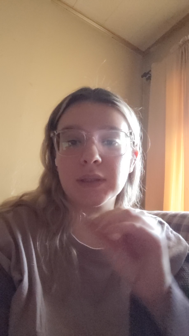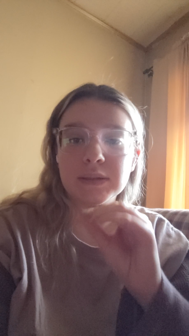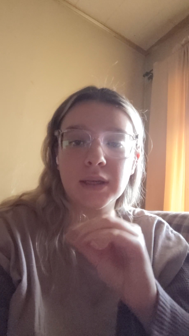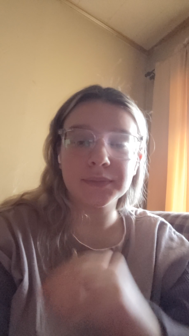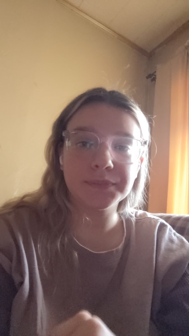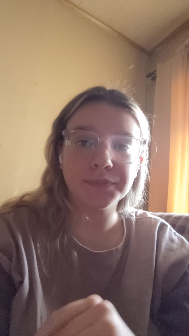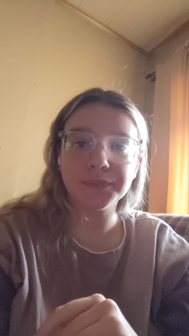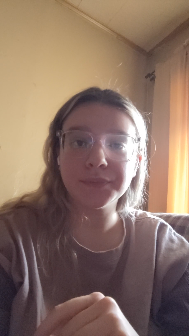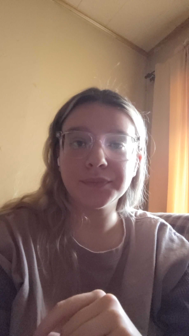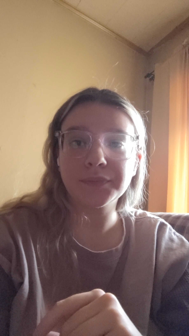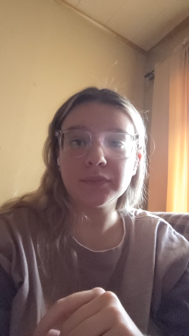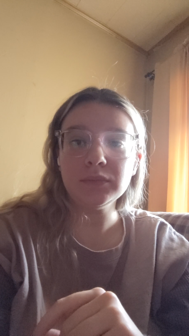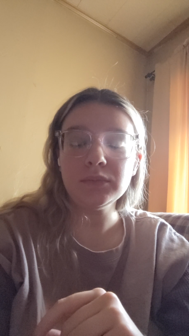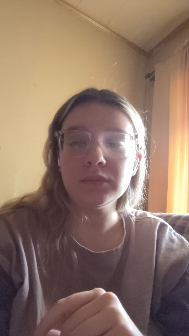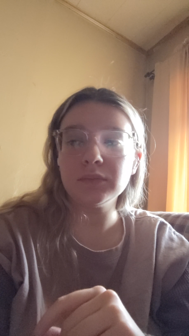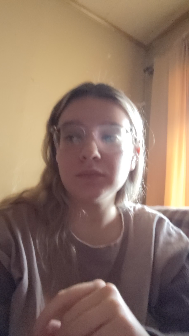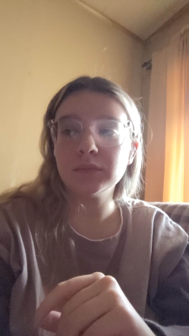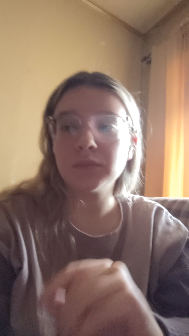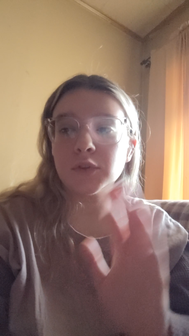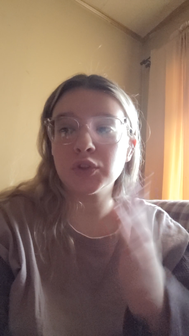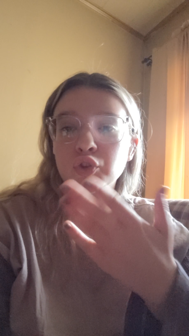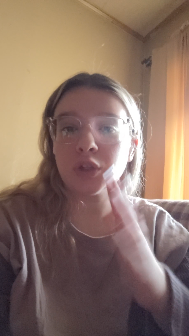share